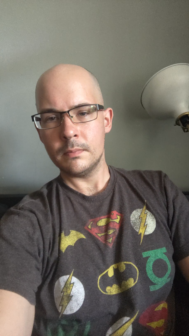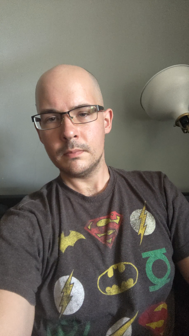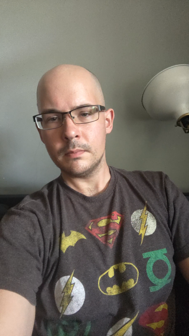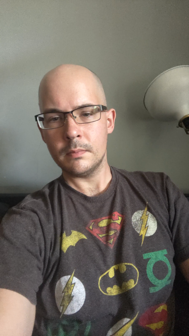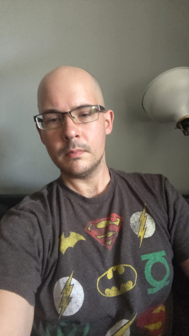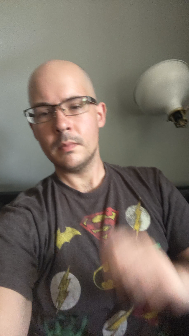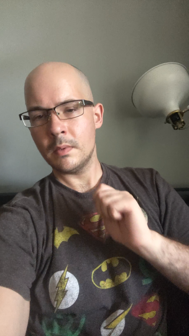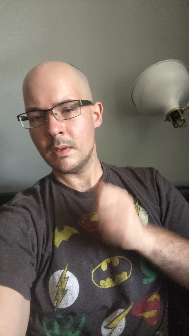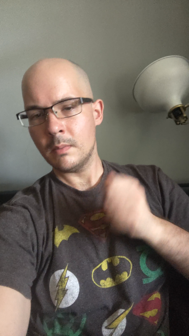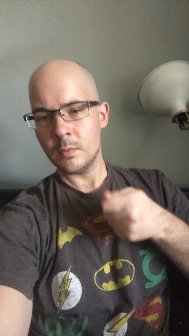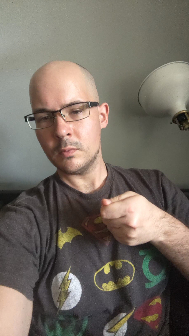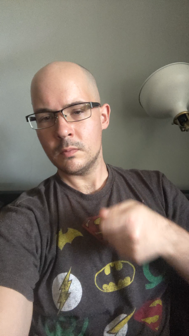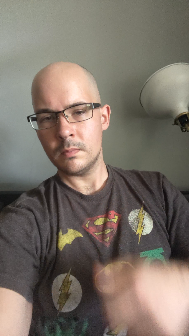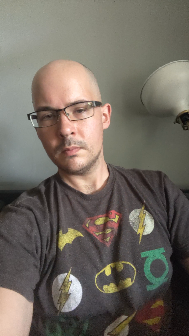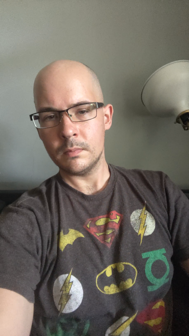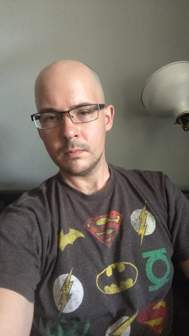hammer